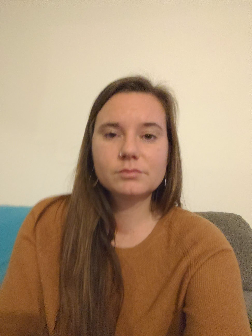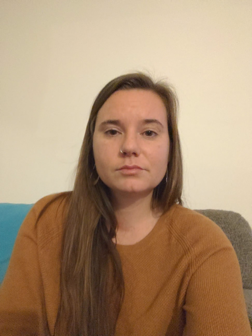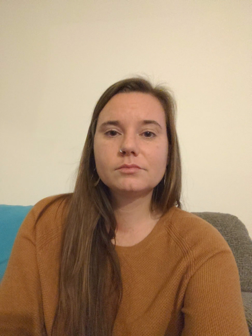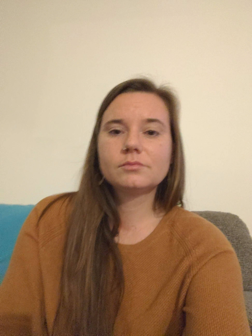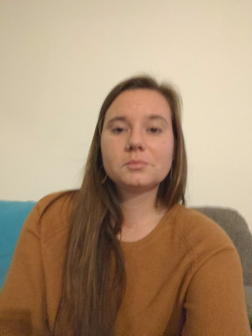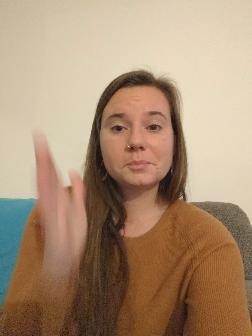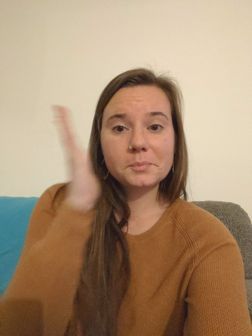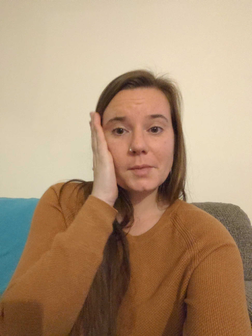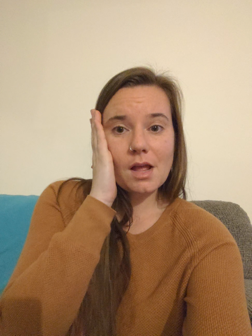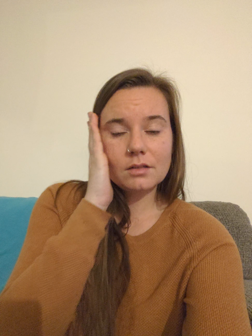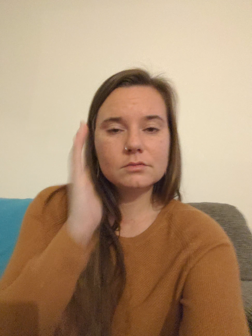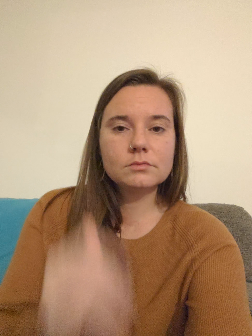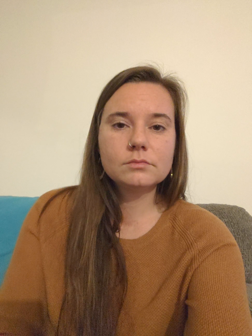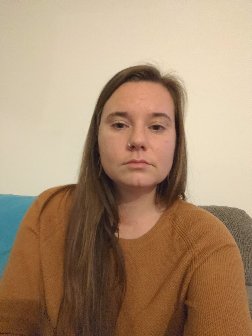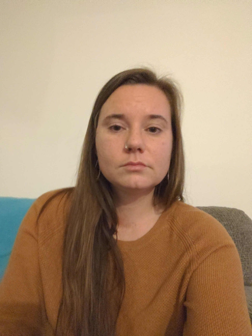bed